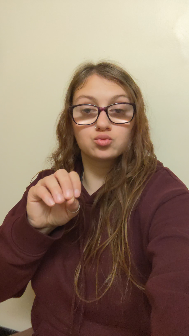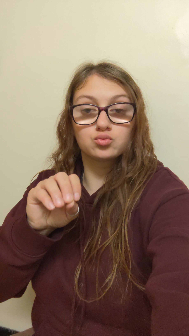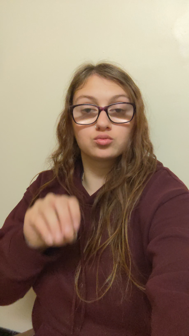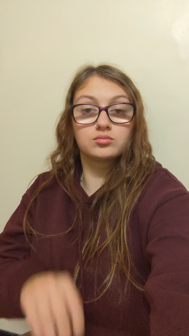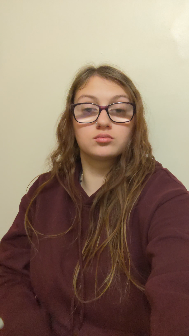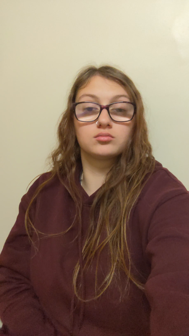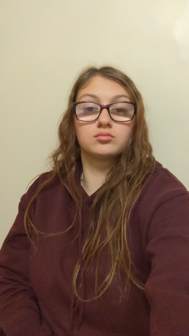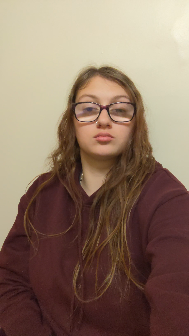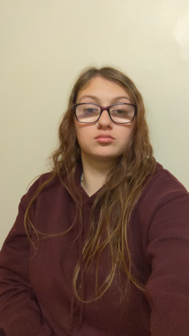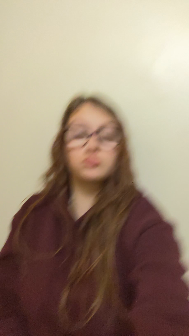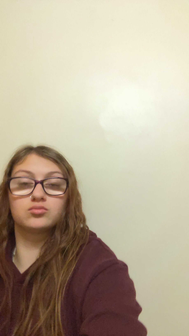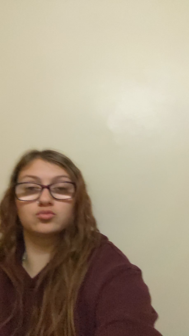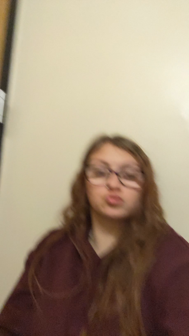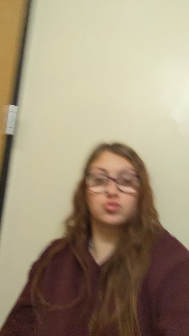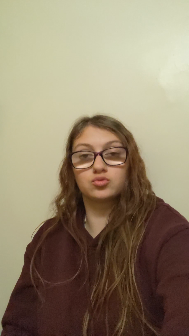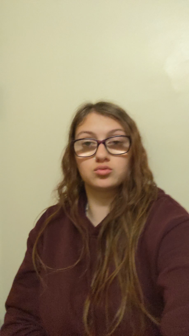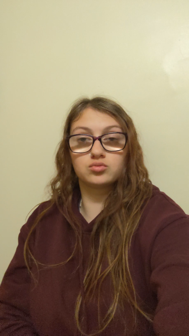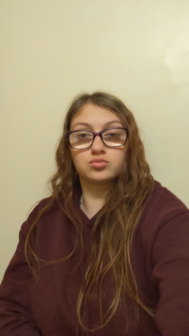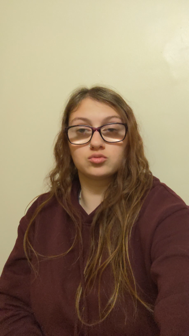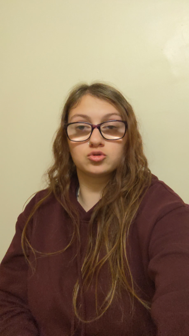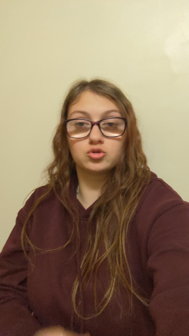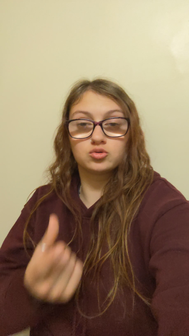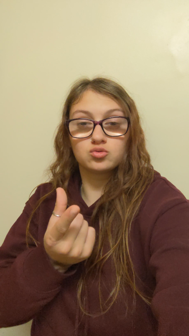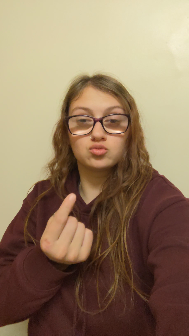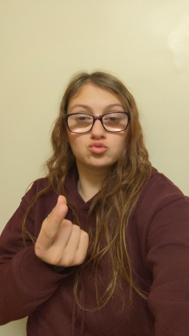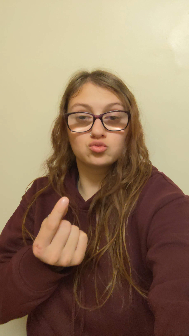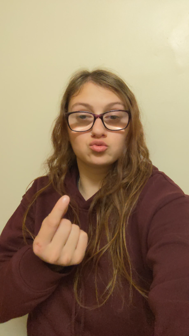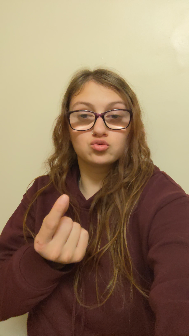do